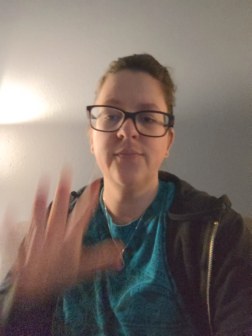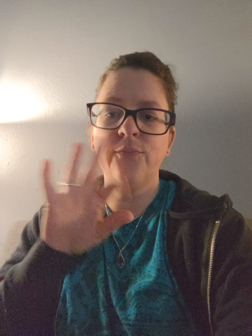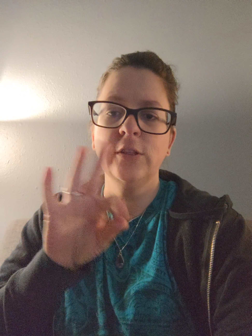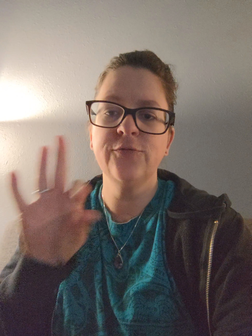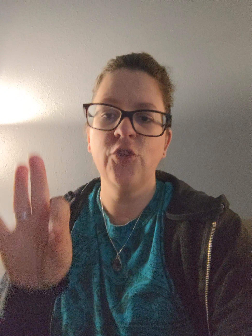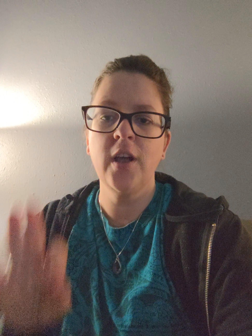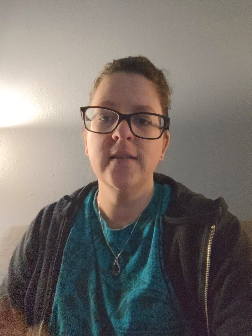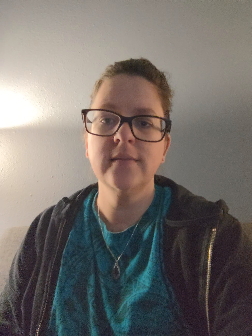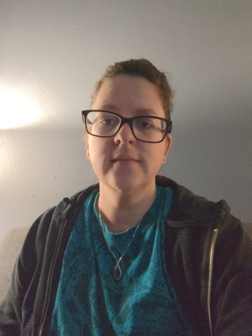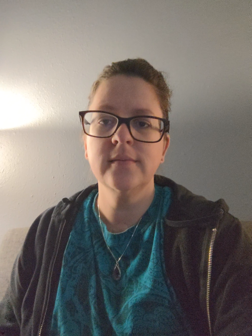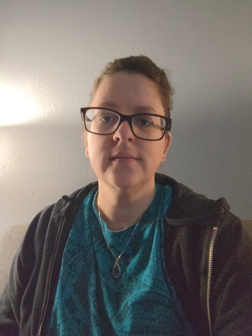french fries